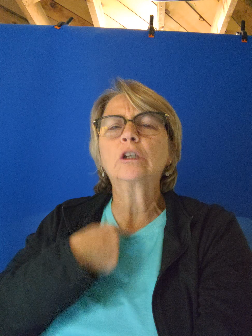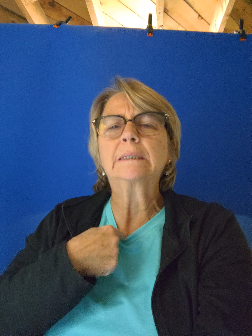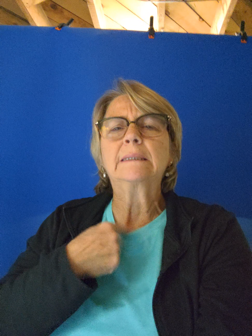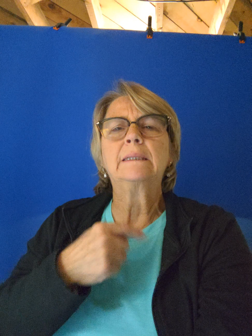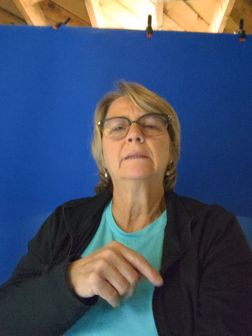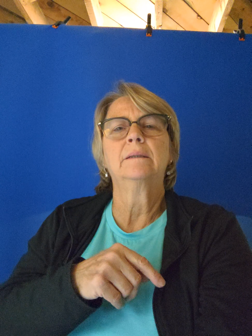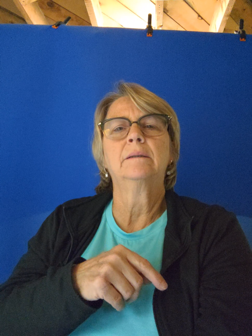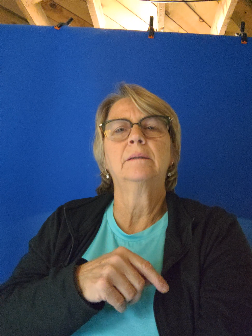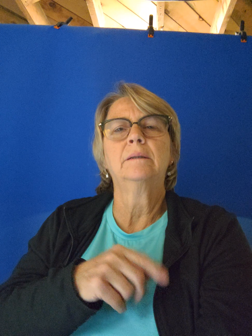thirsty